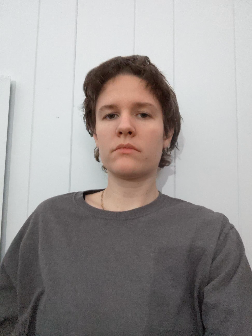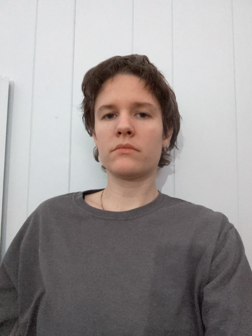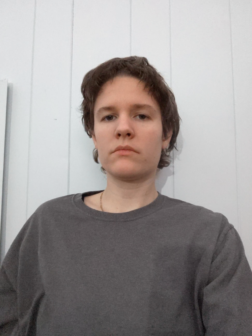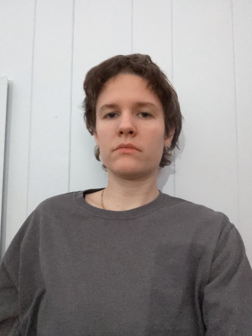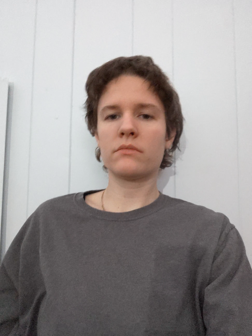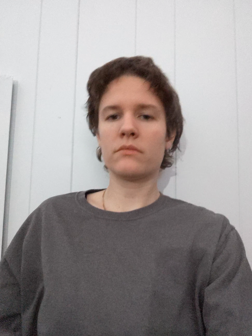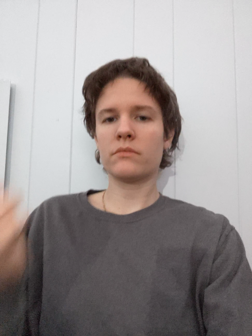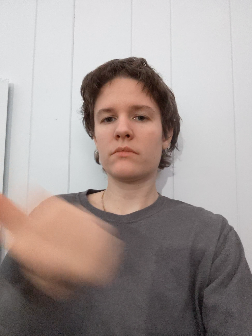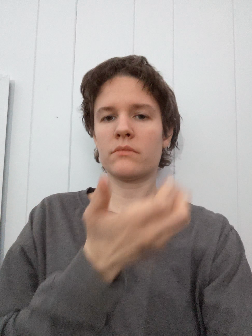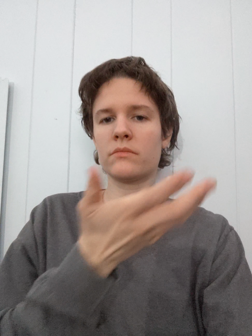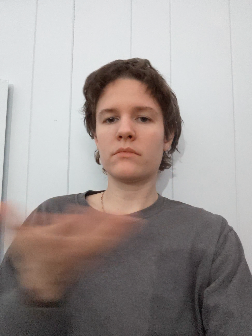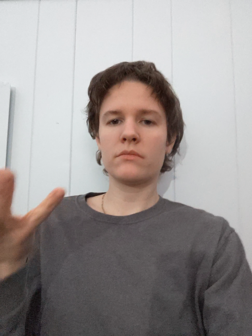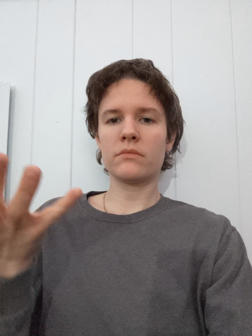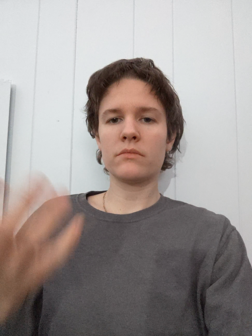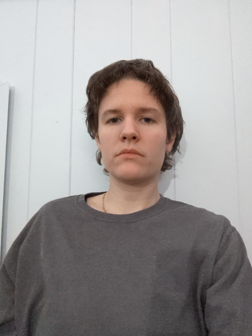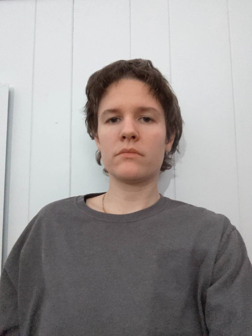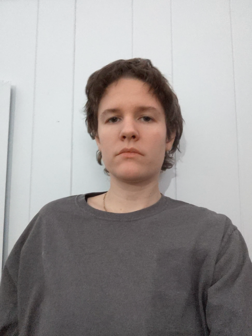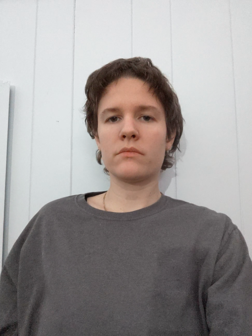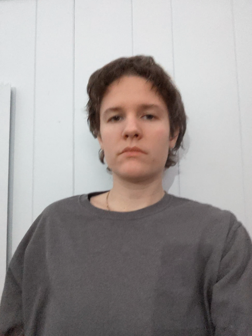every